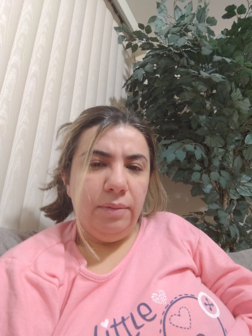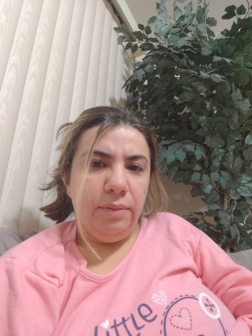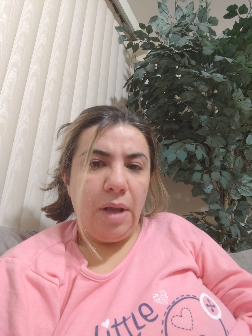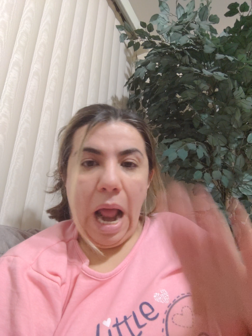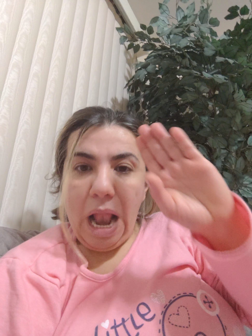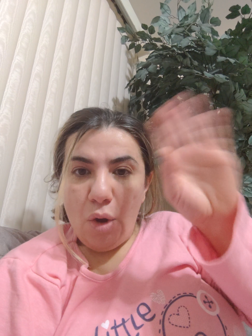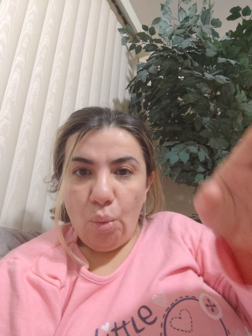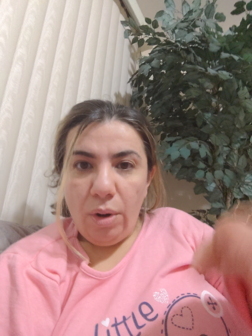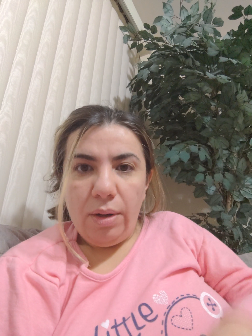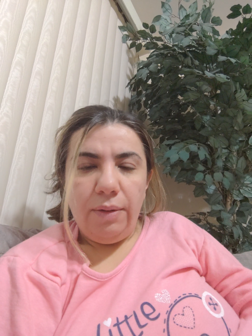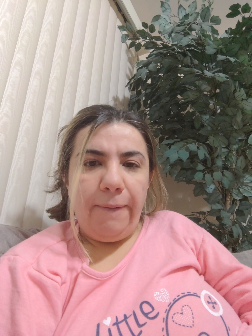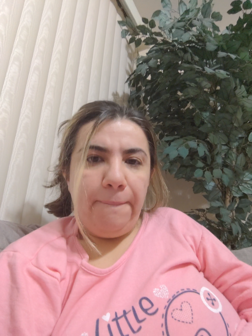hello